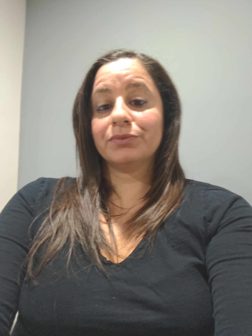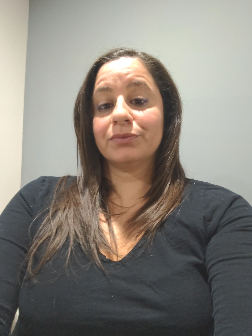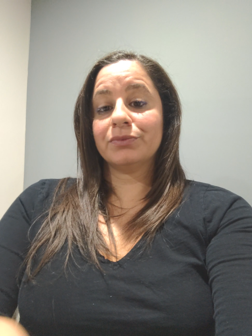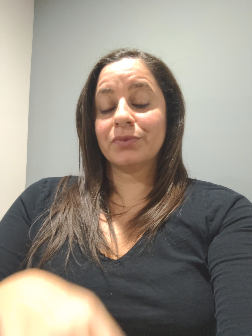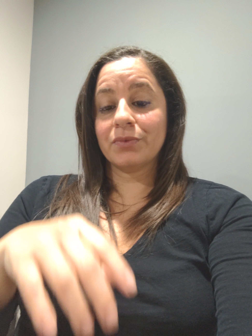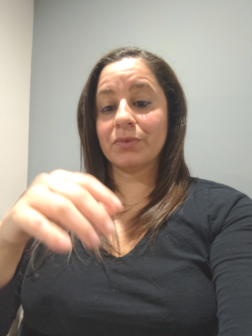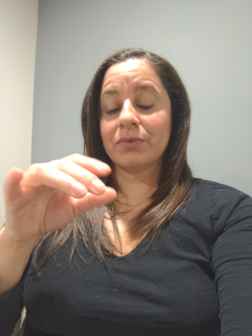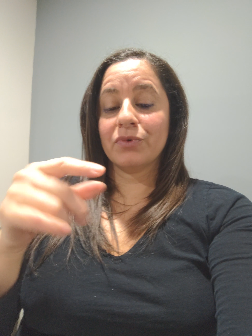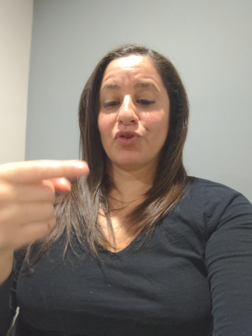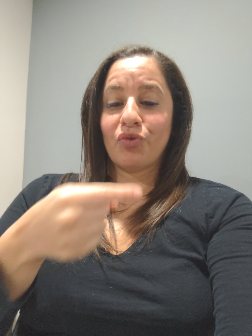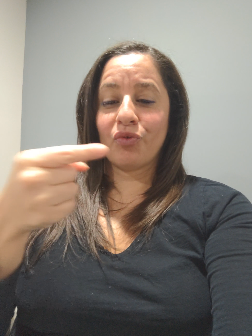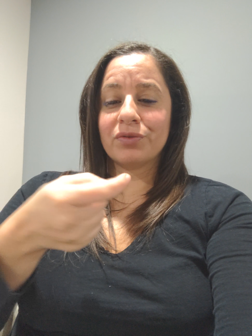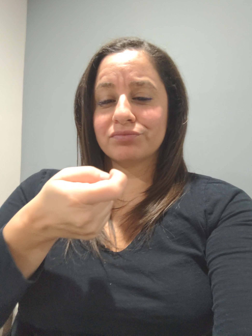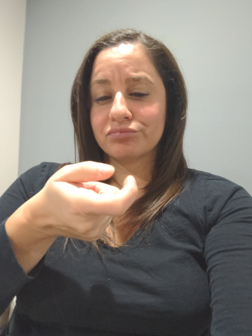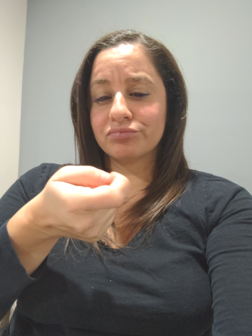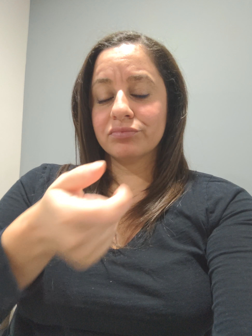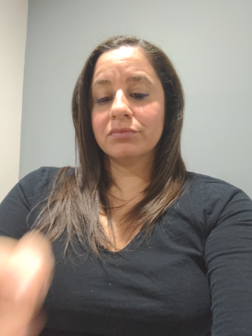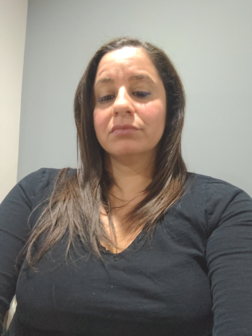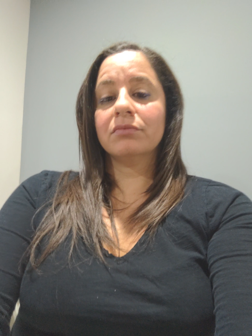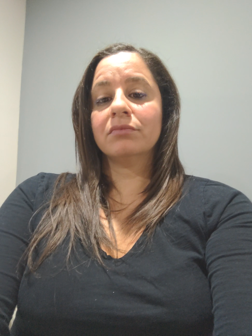owie